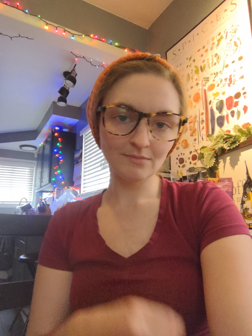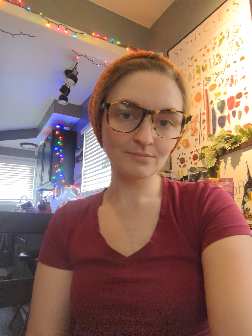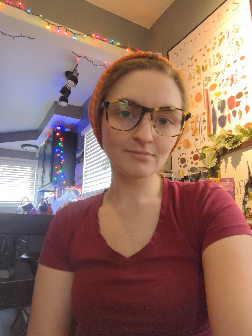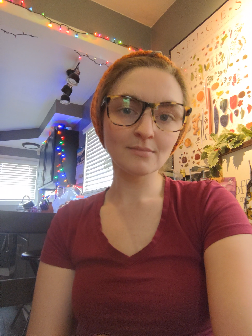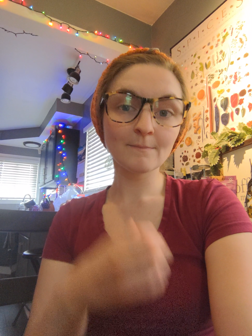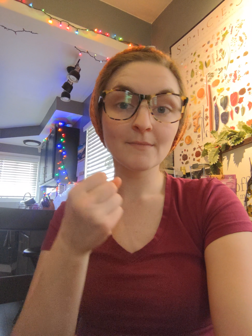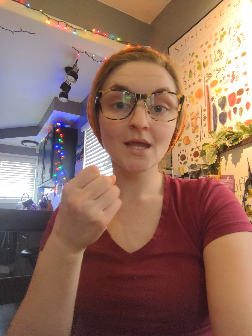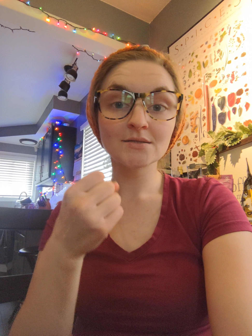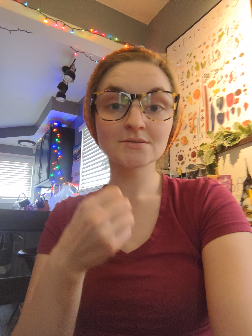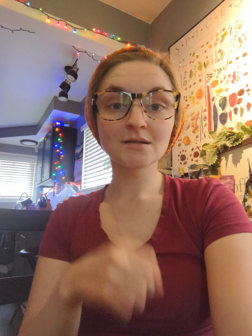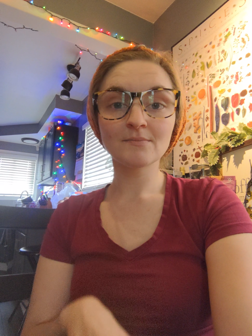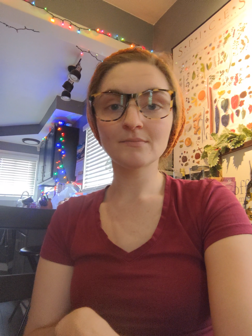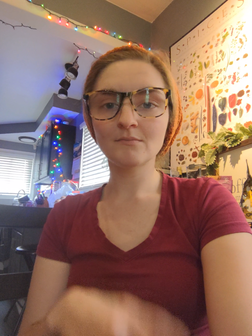milk